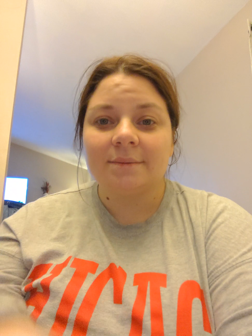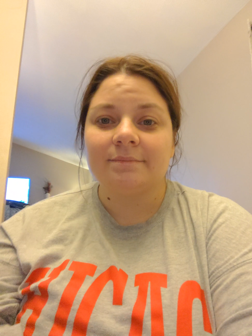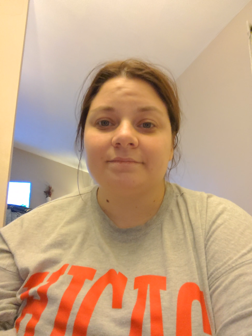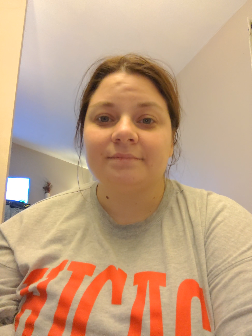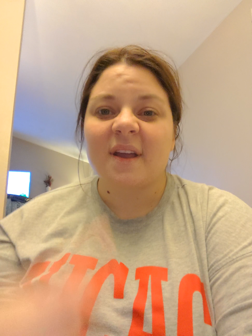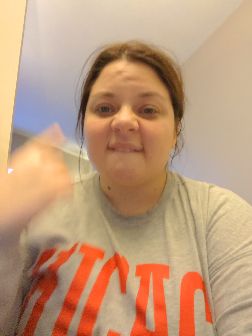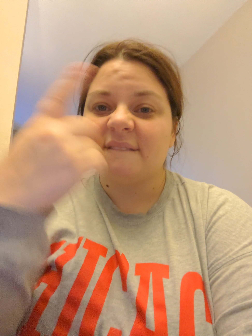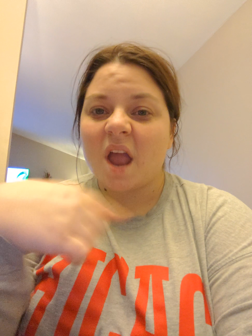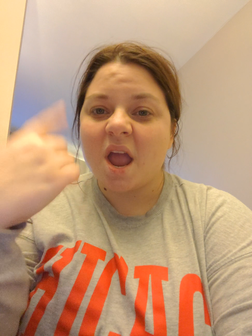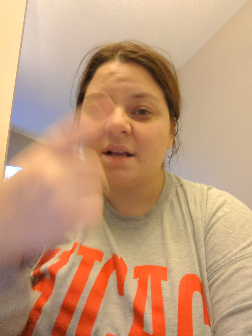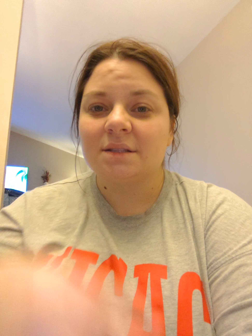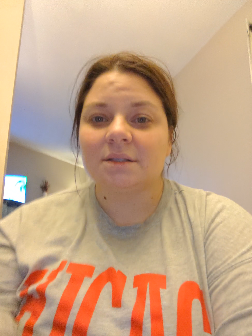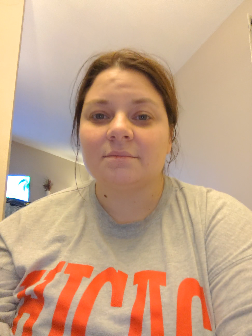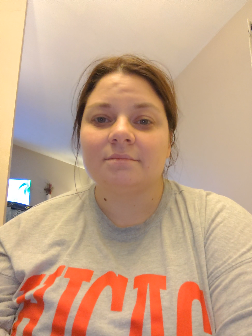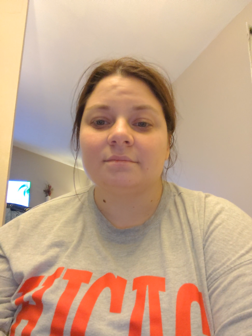face